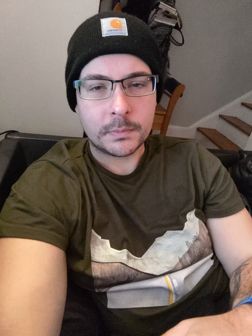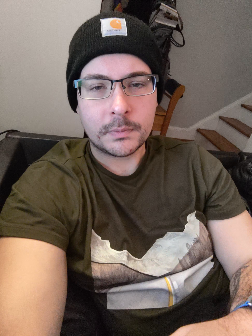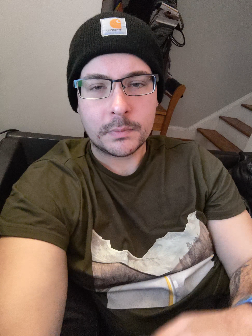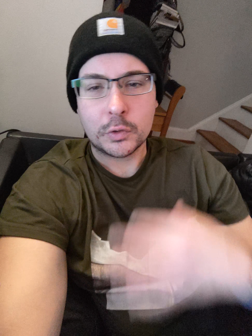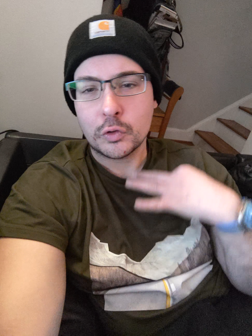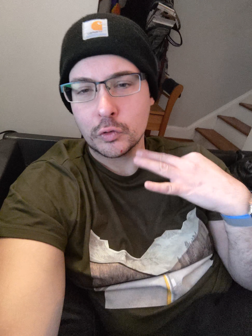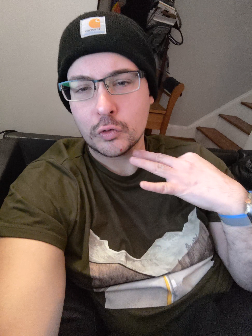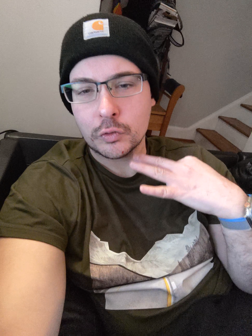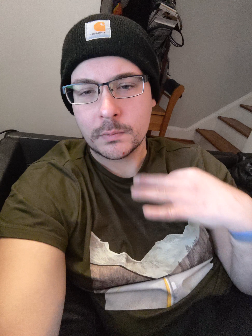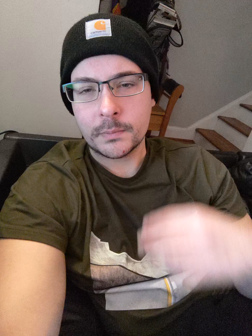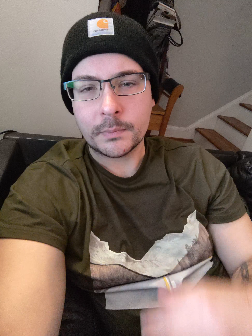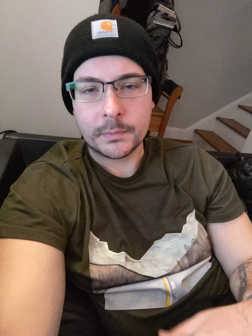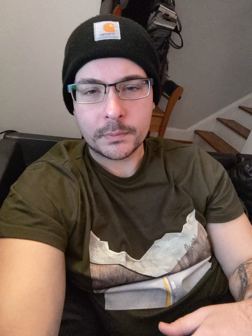shirt